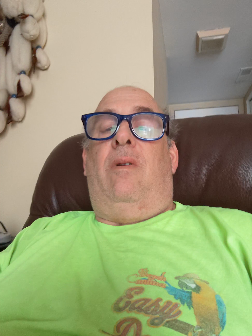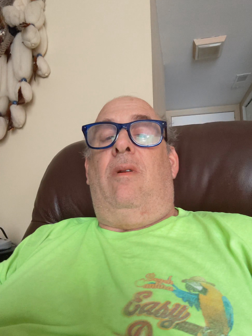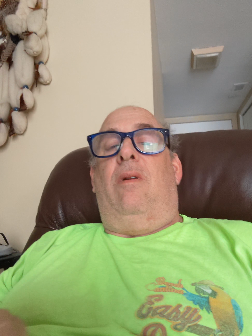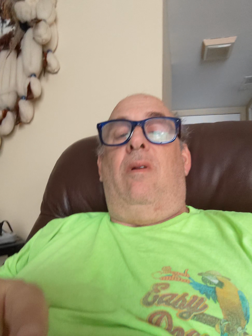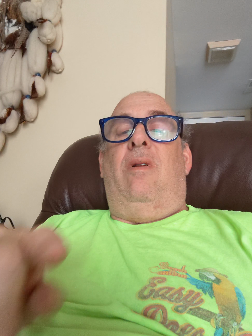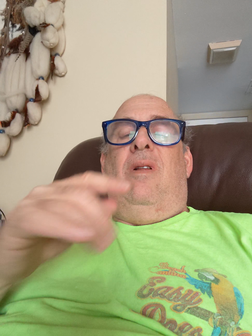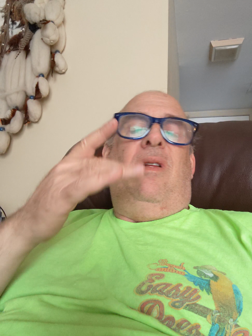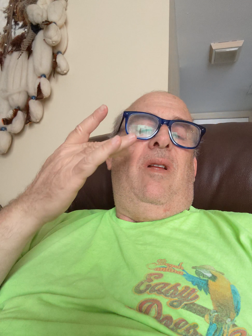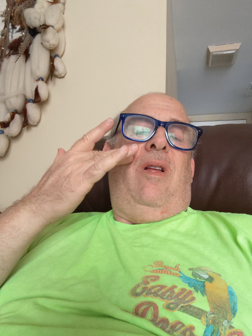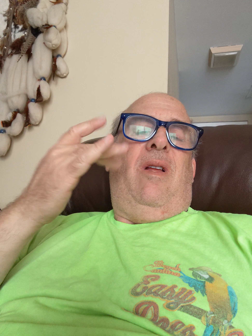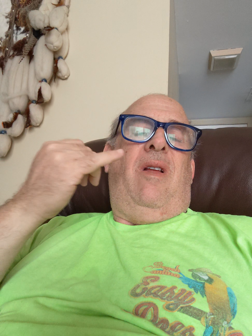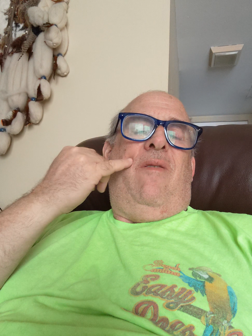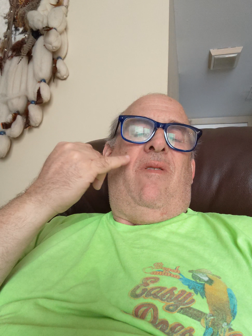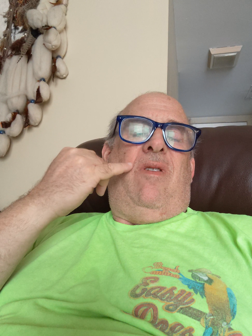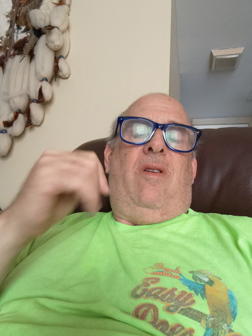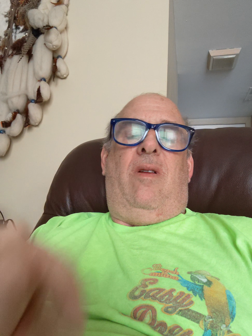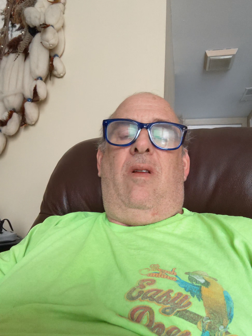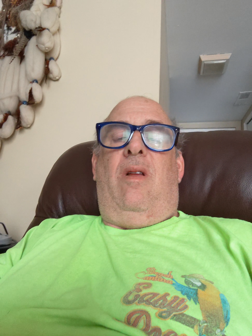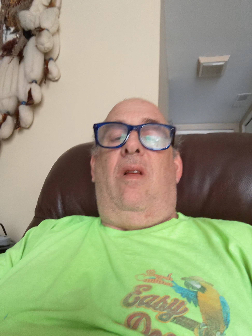if